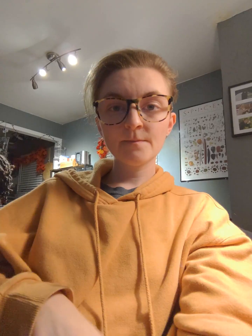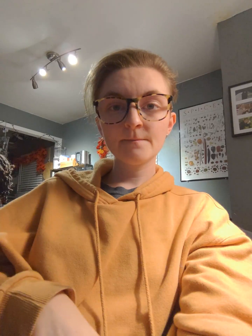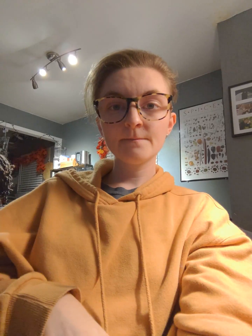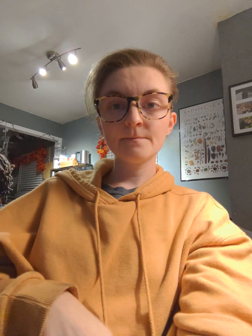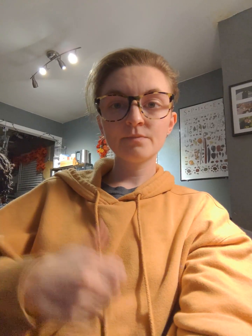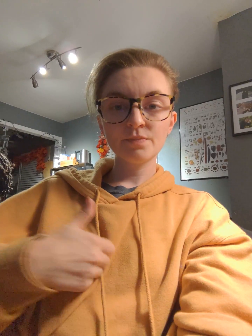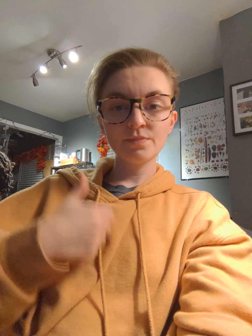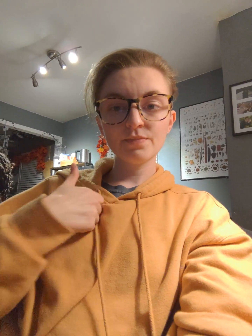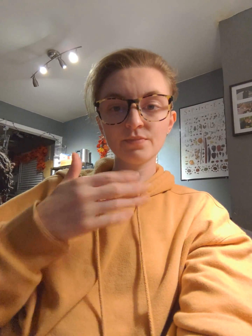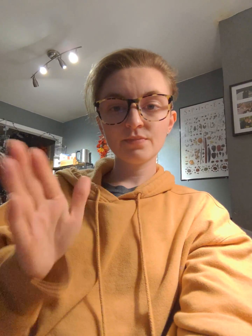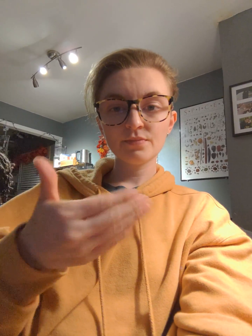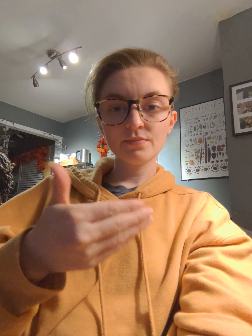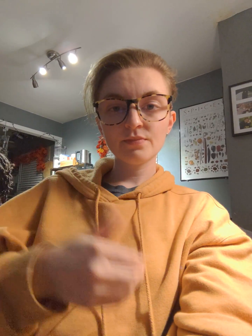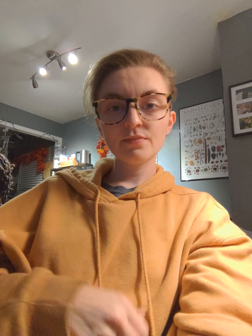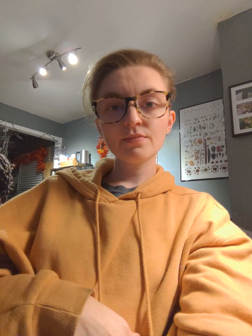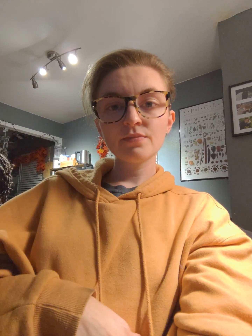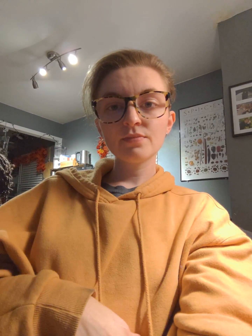living room